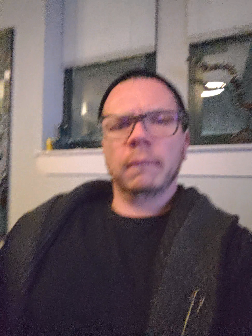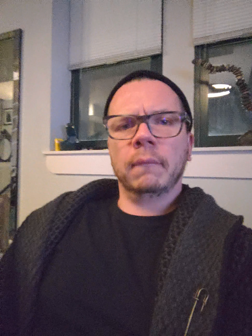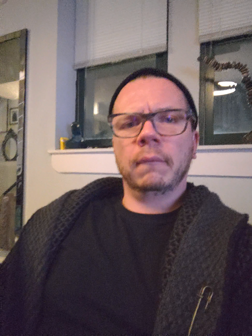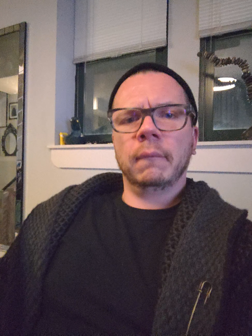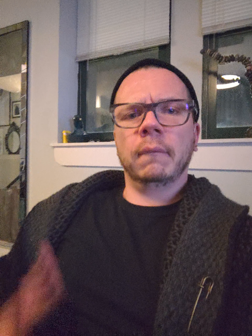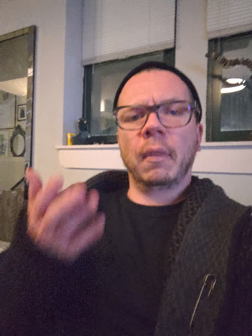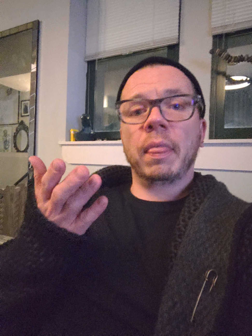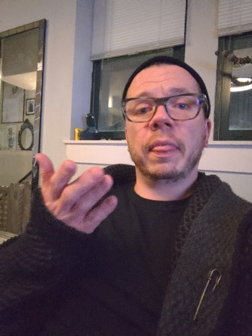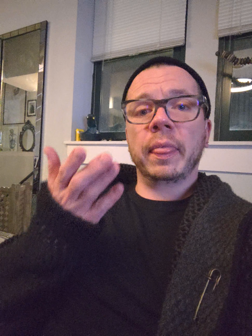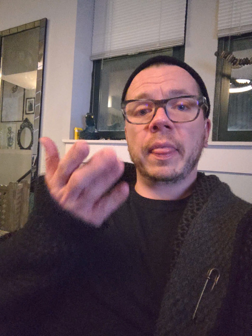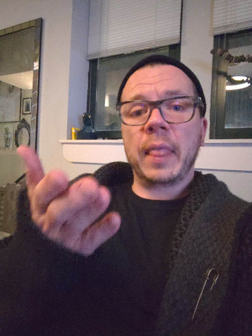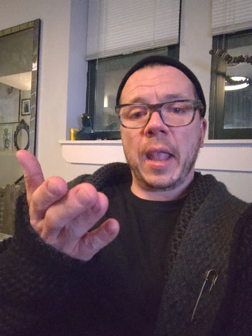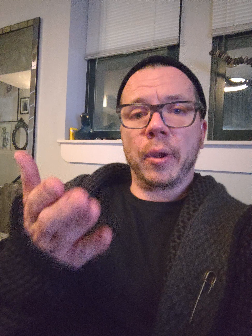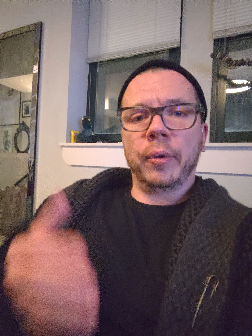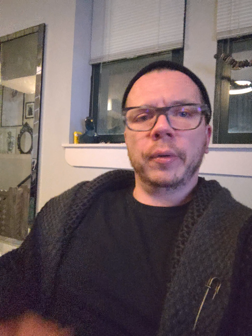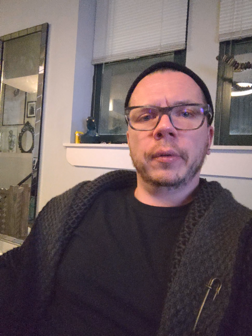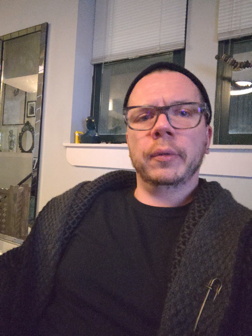there